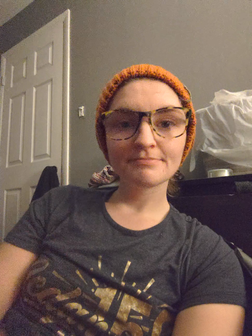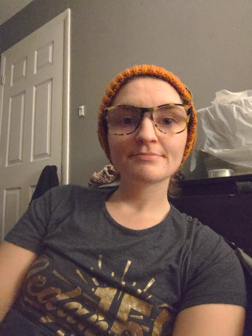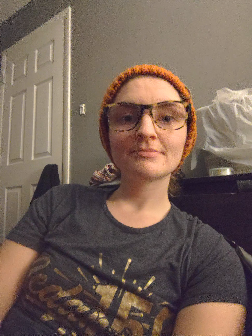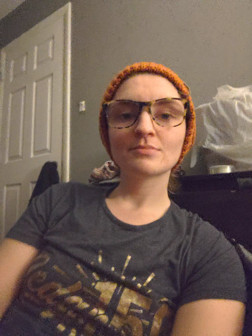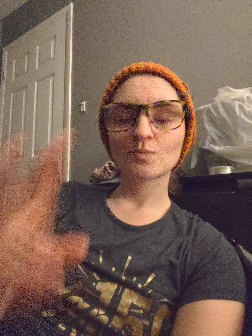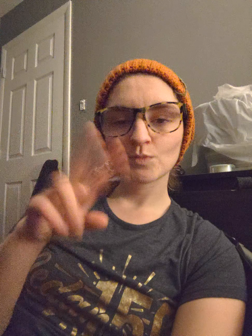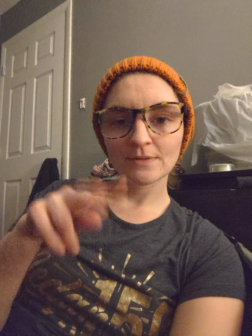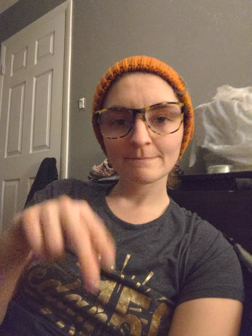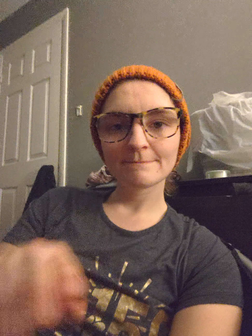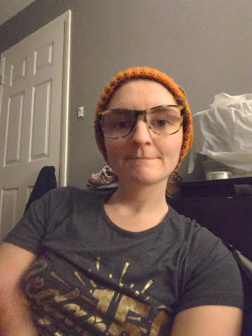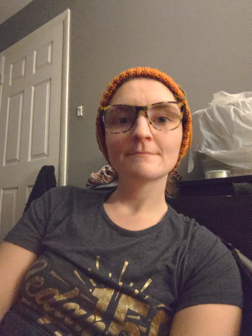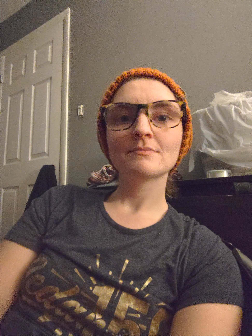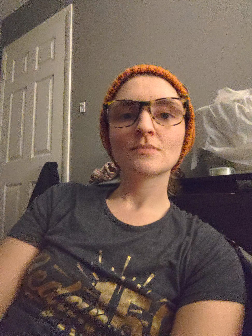read